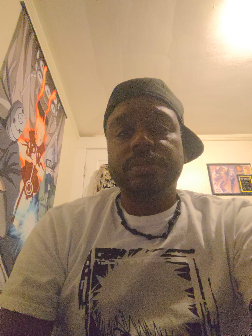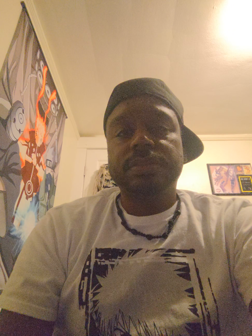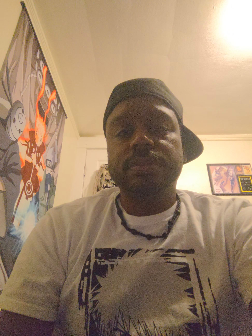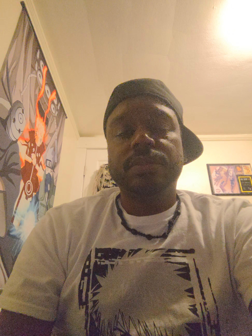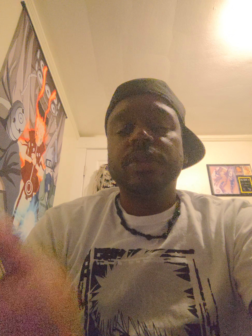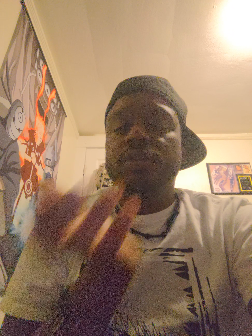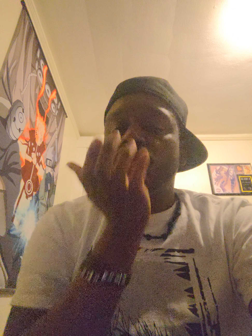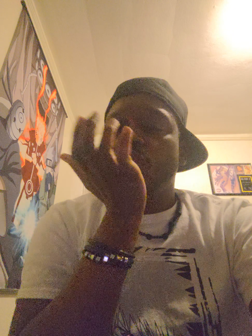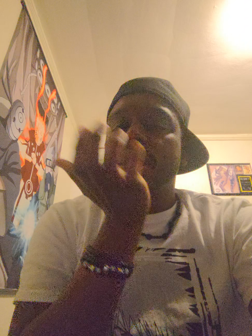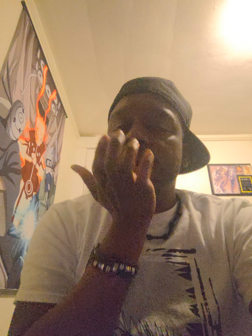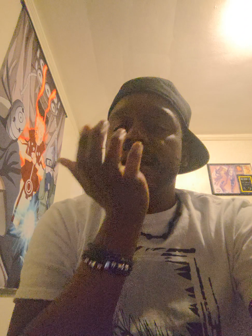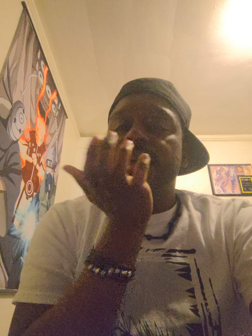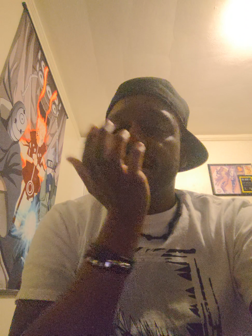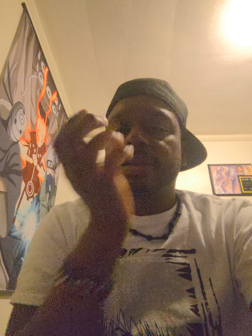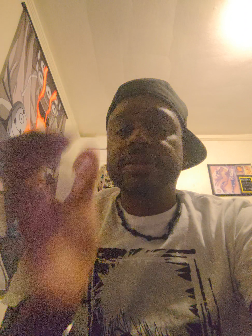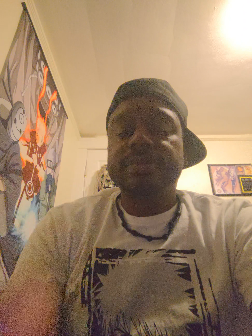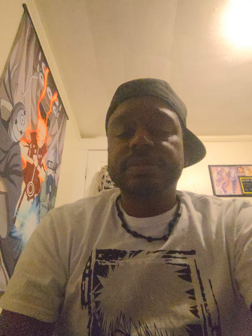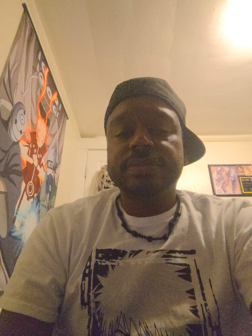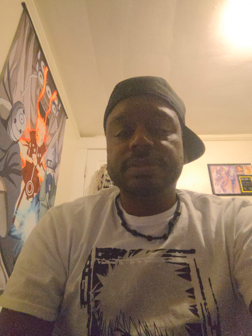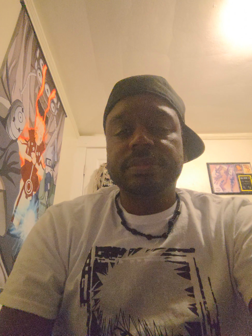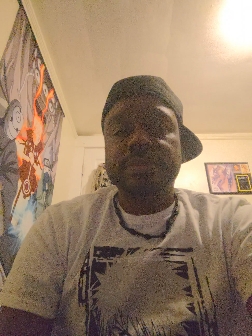grass